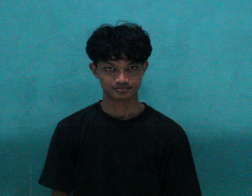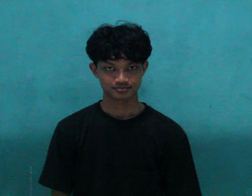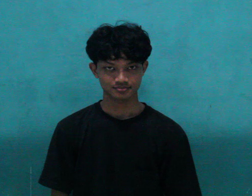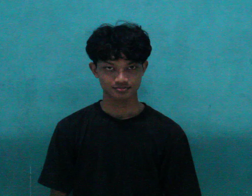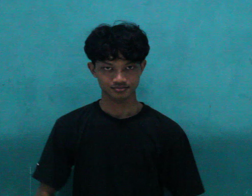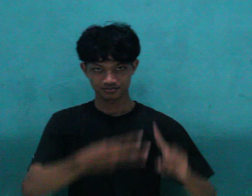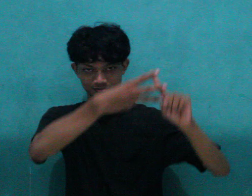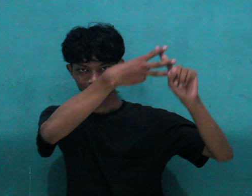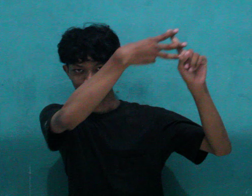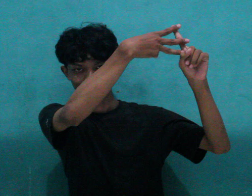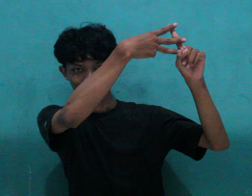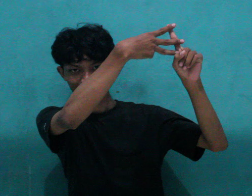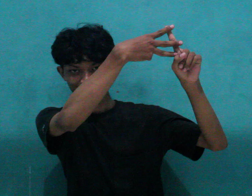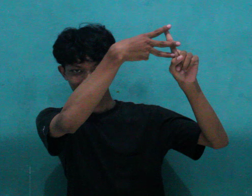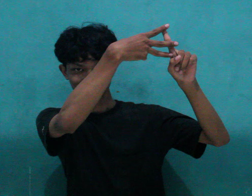B